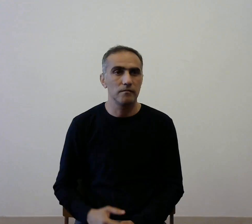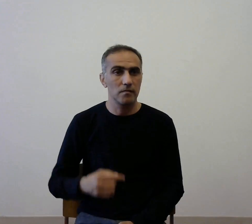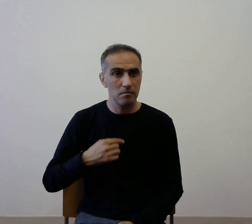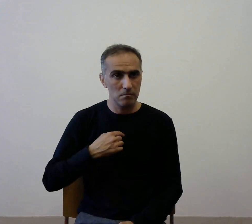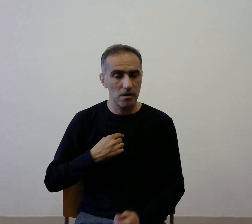mən